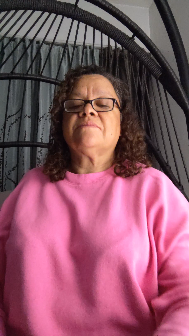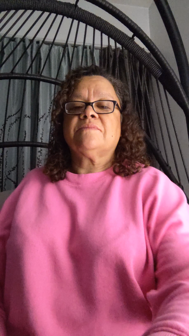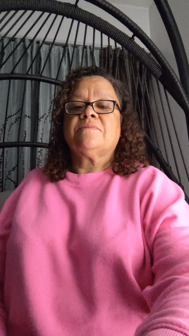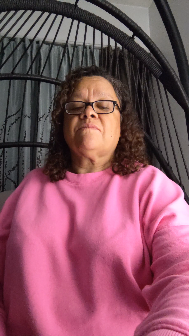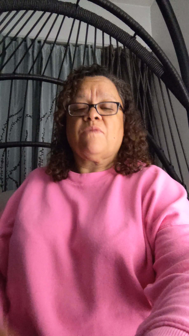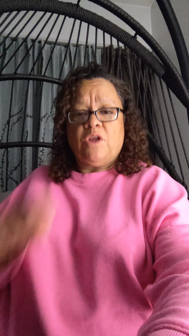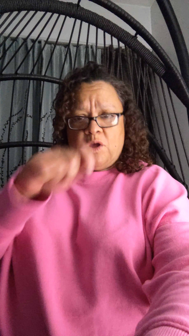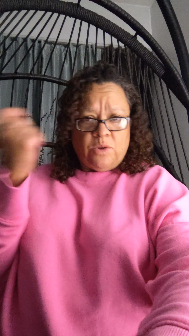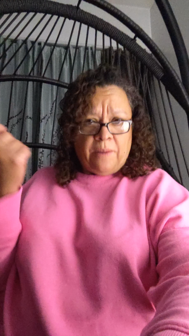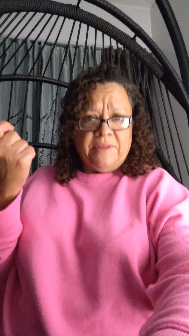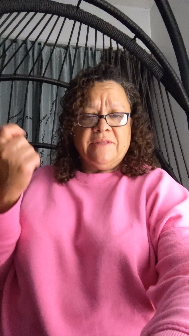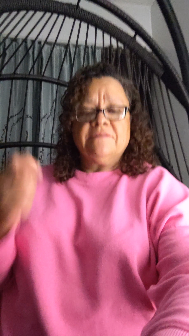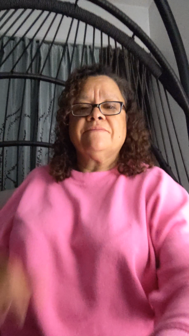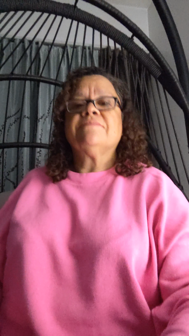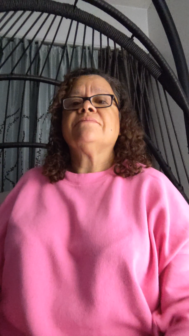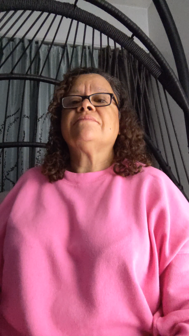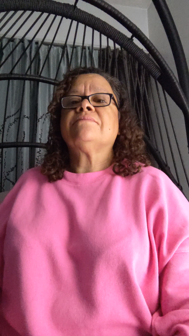rip